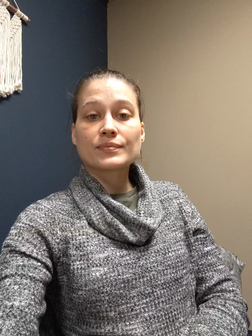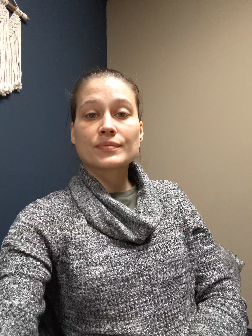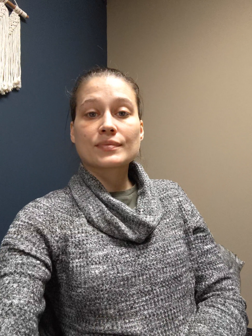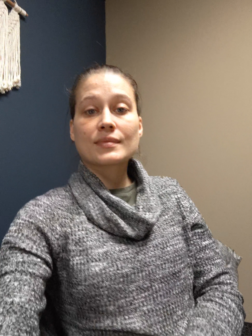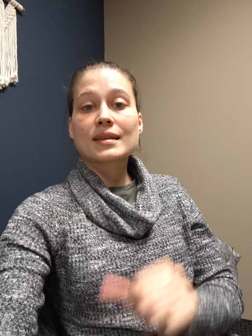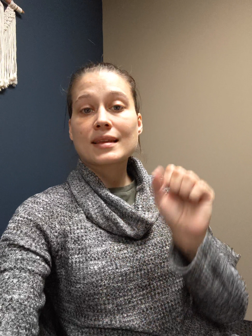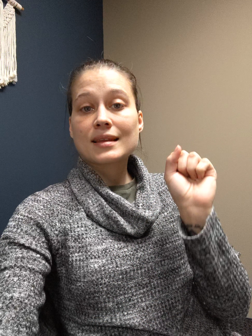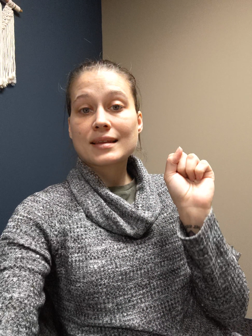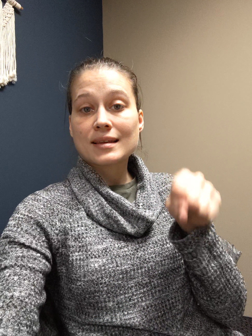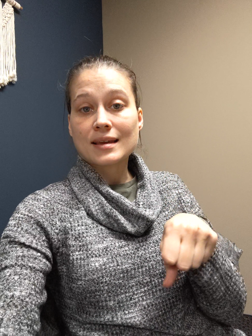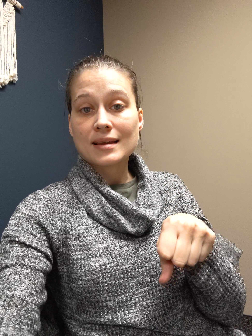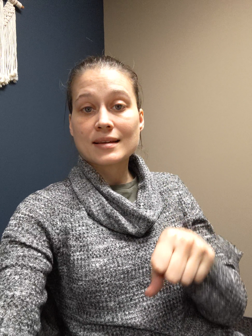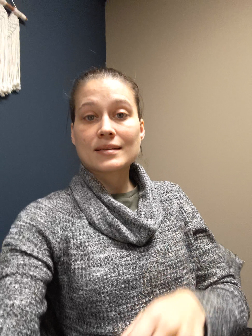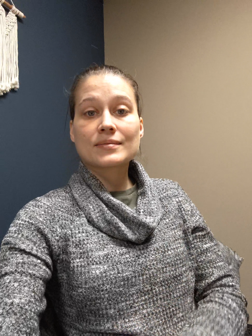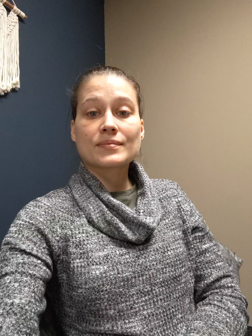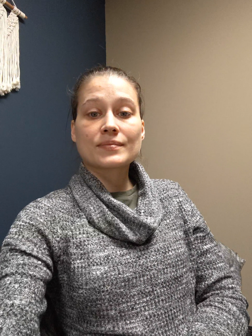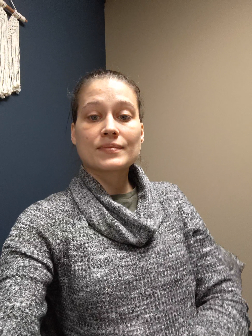can